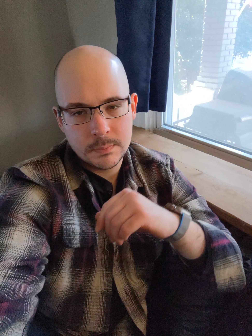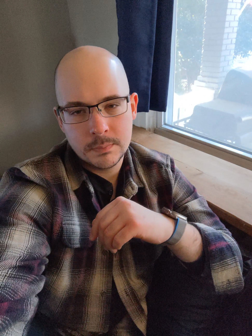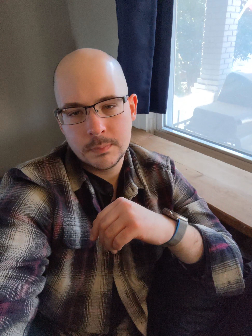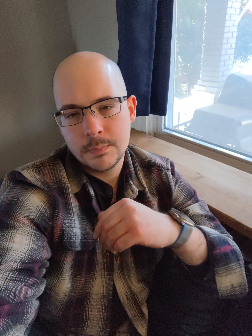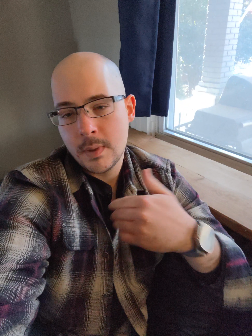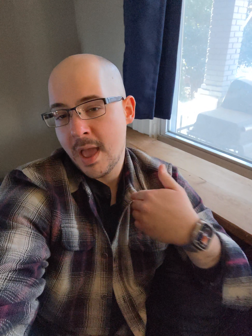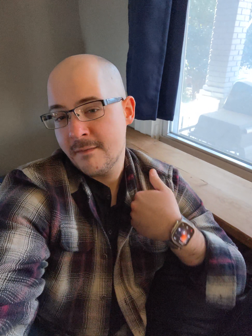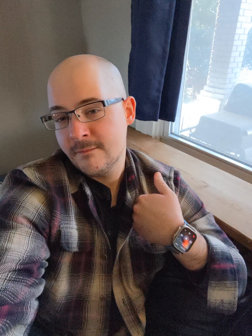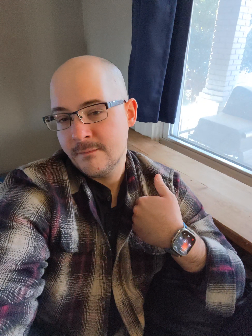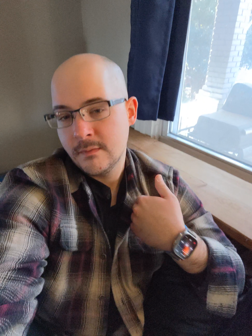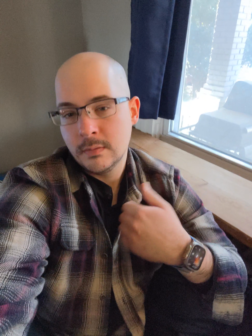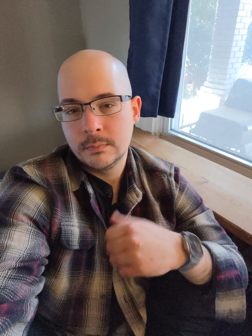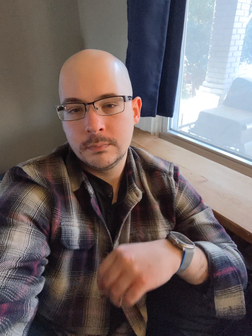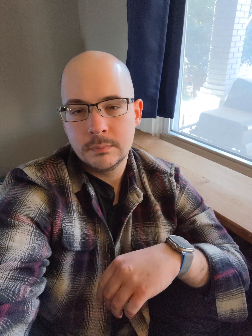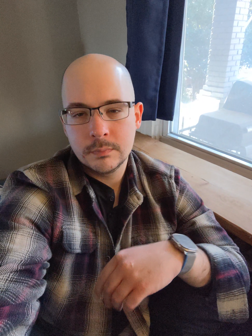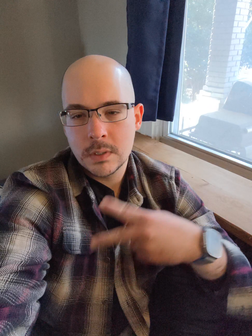have